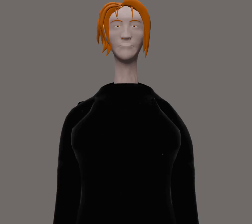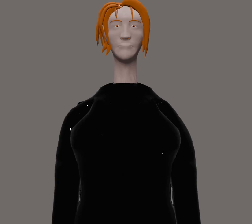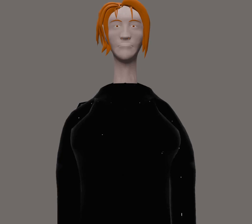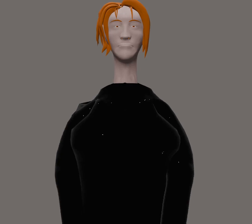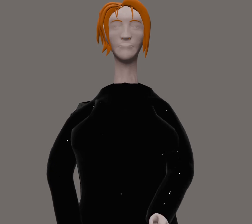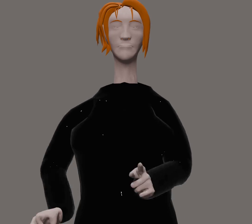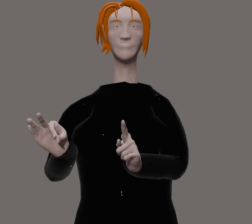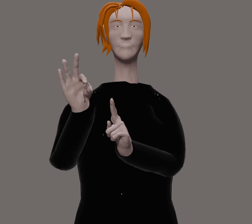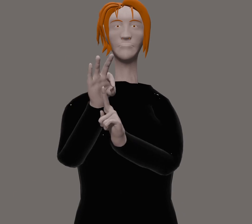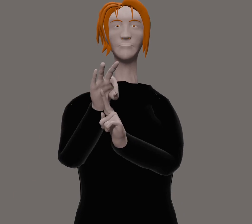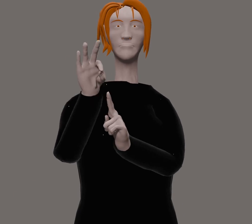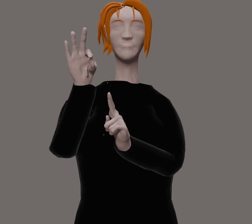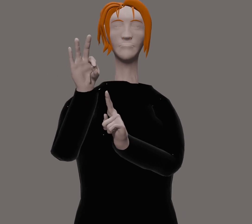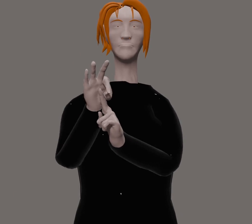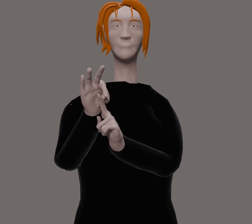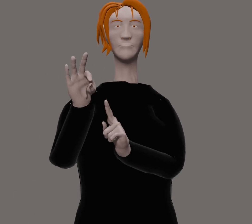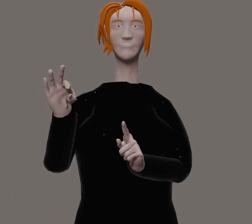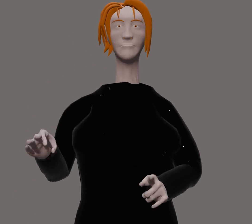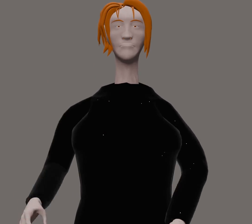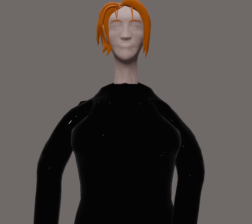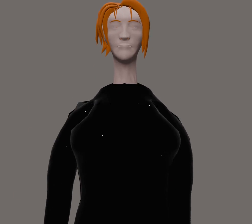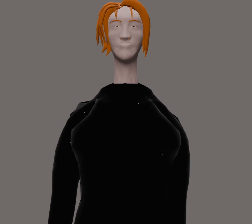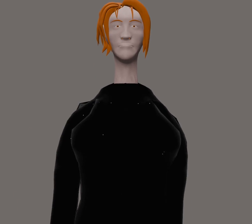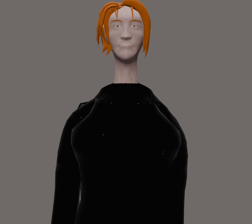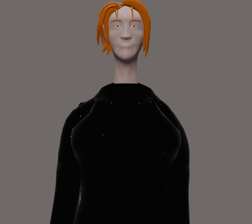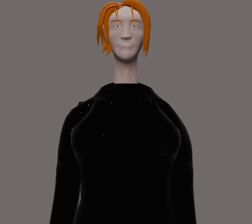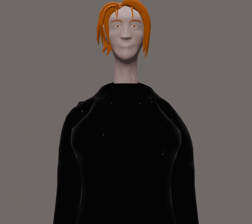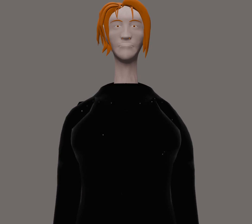Belittle